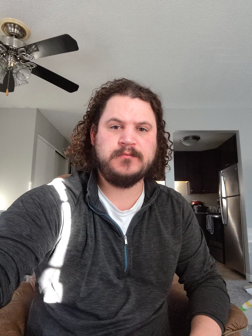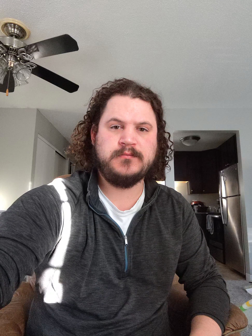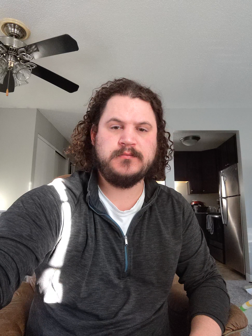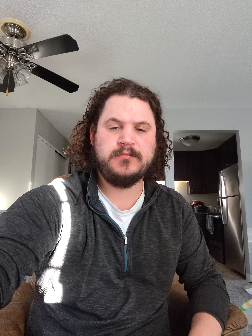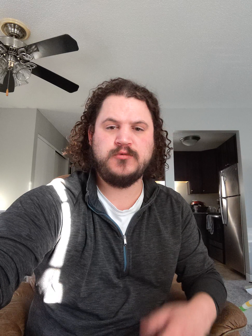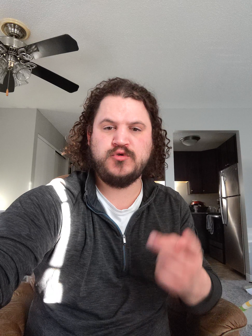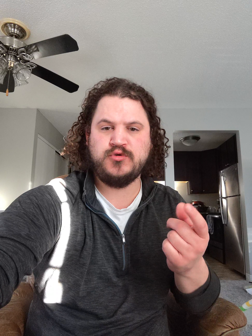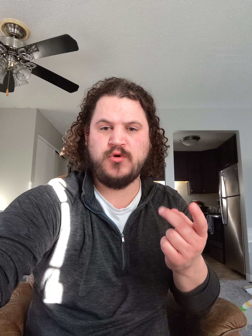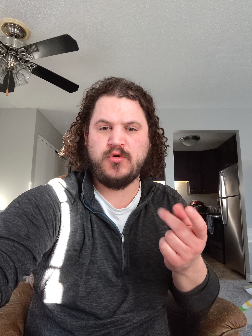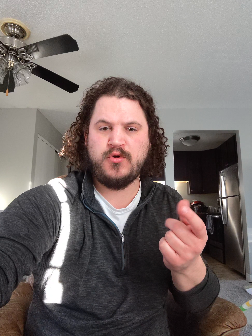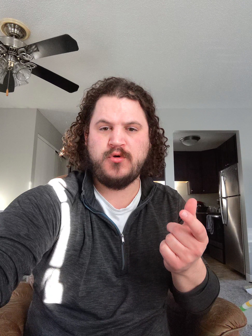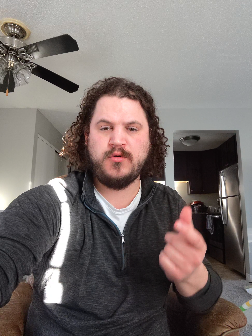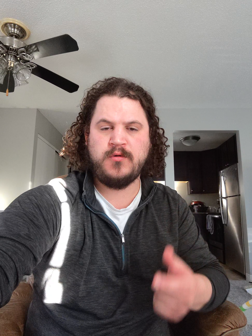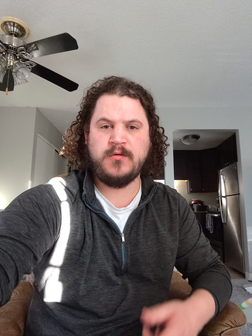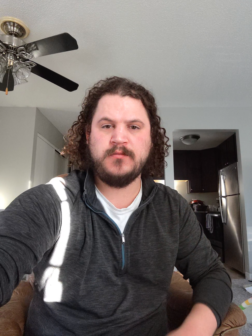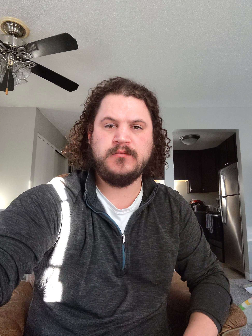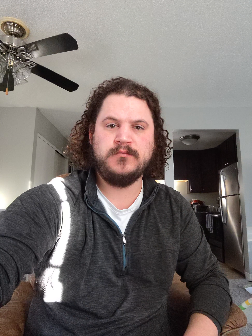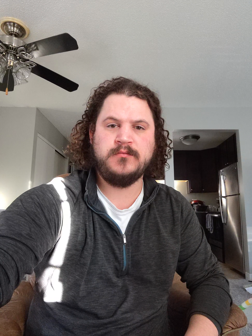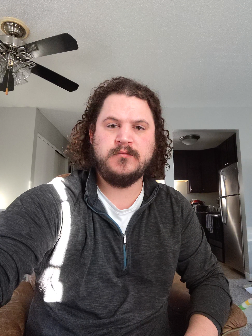dog